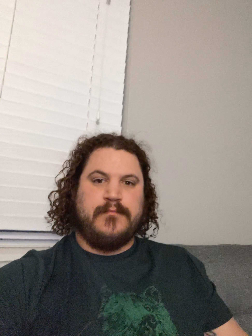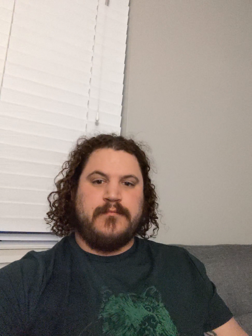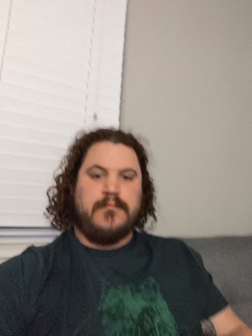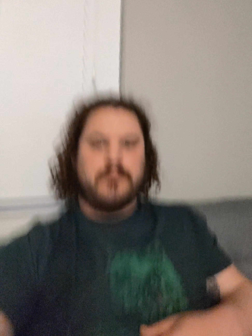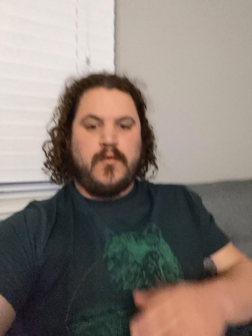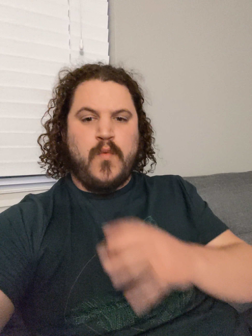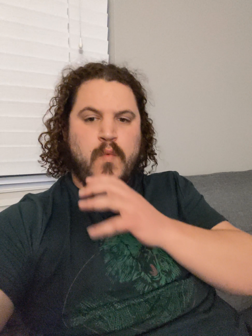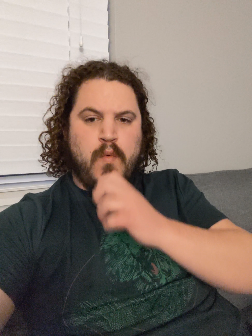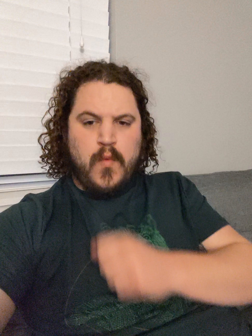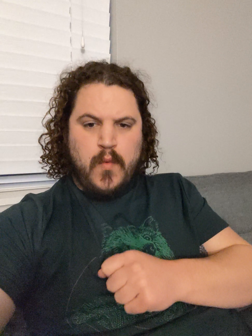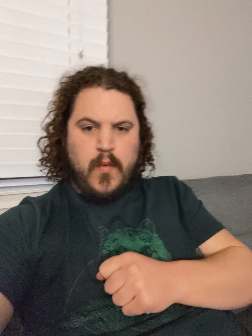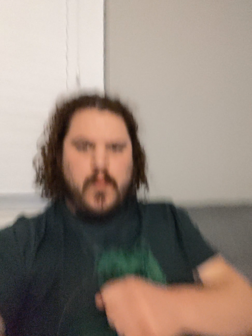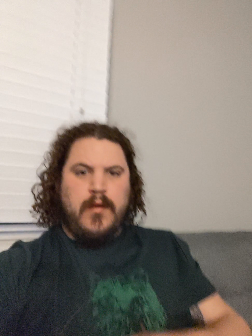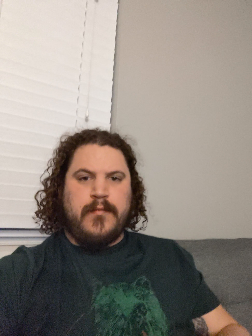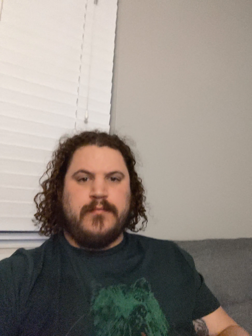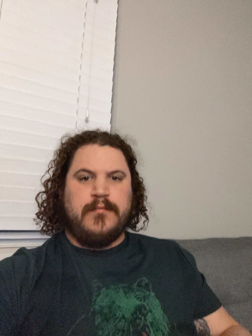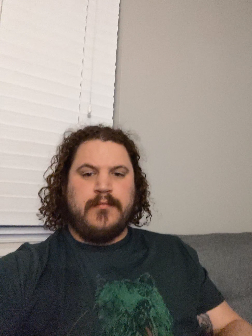old